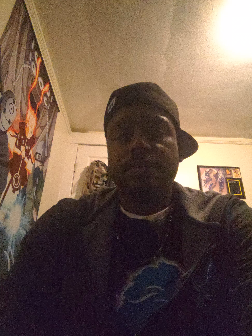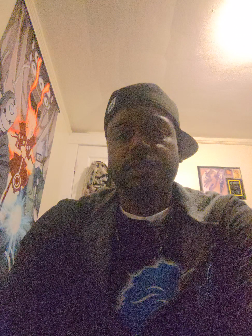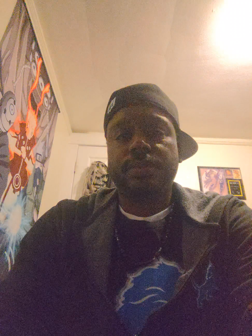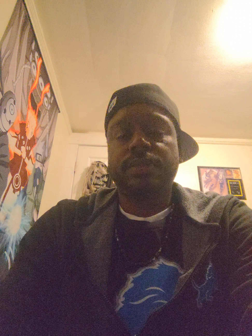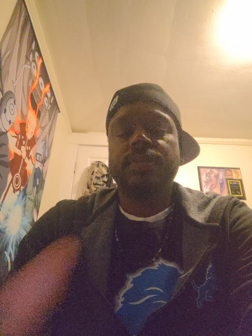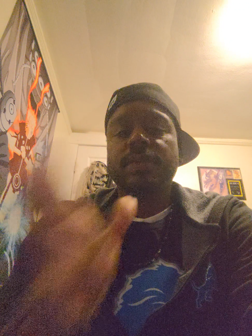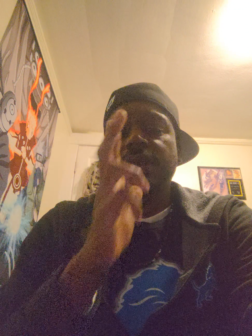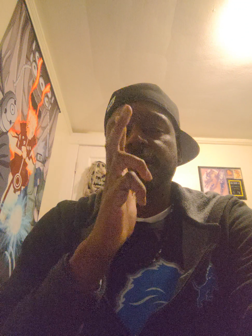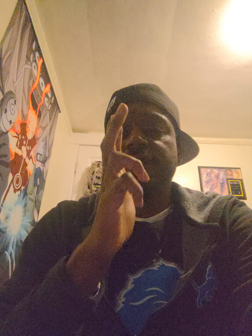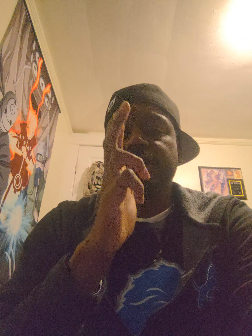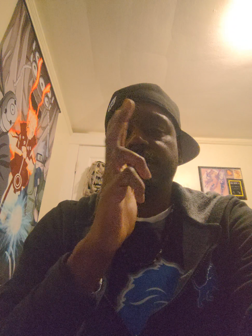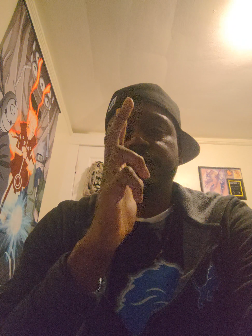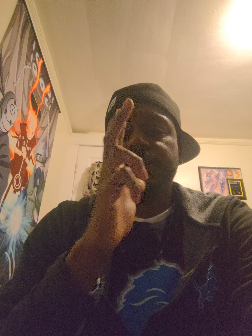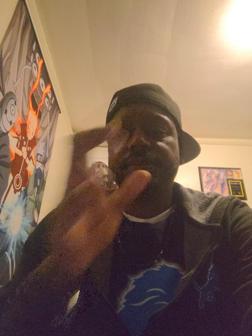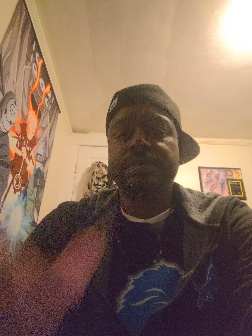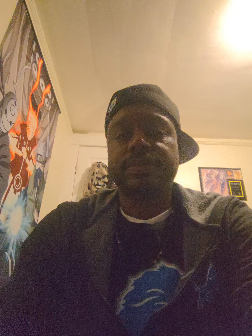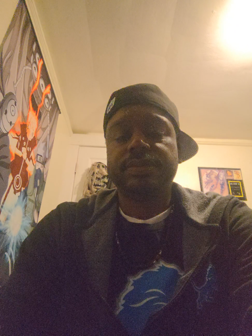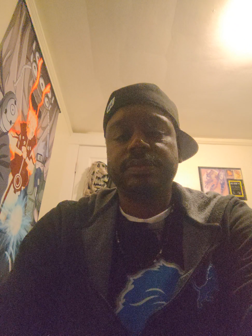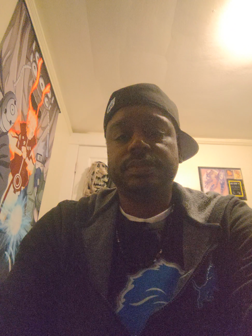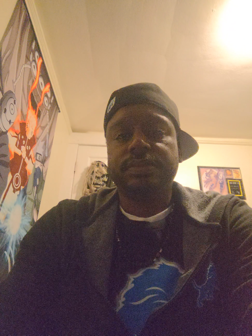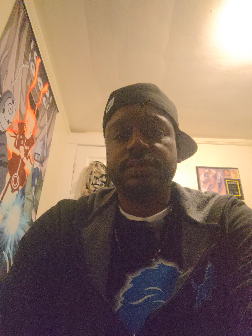hen